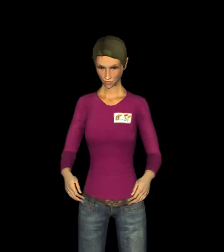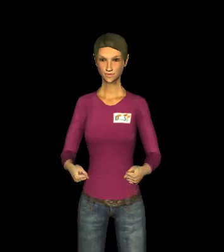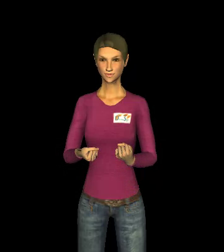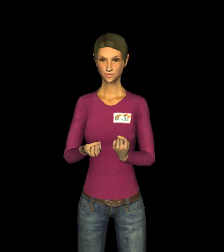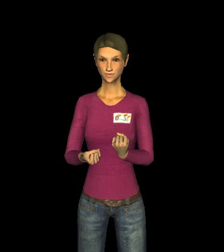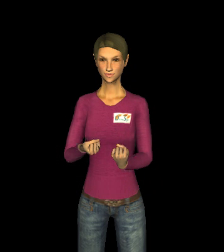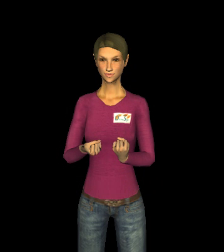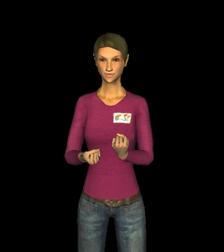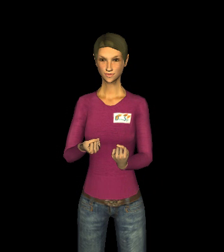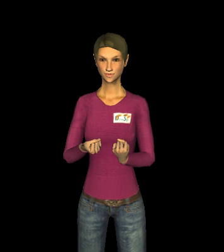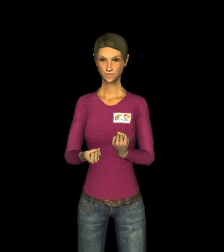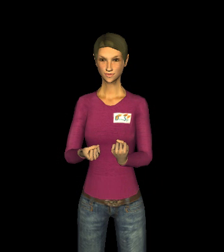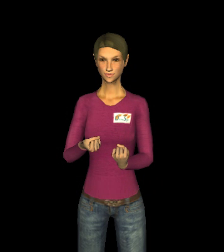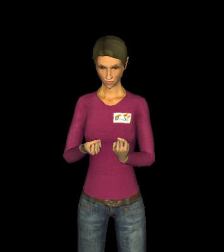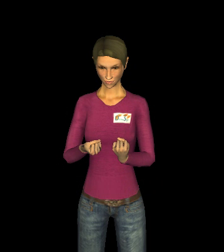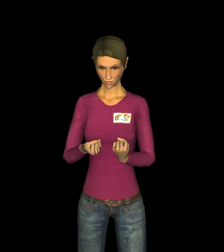يعاني